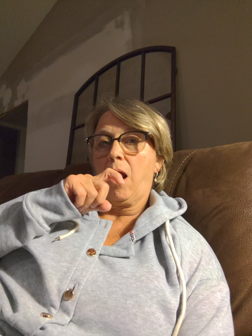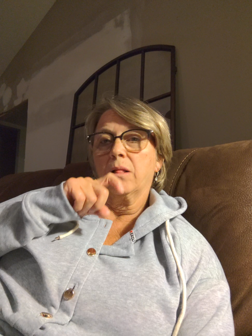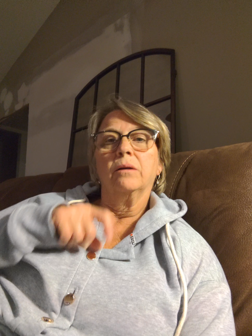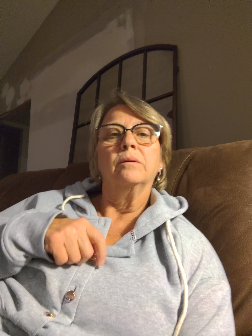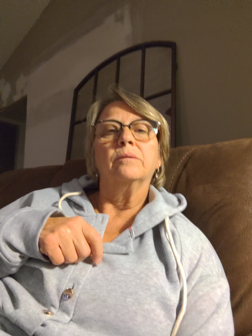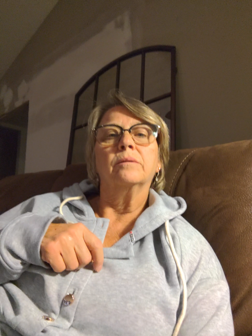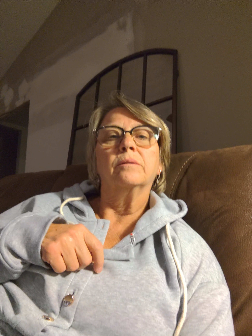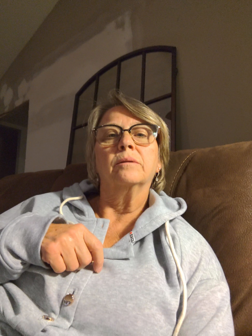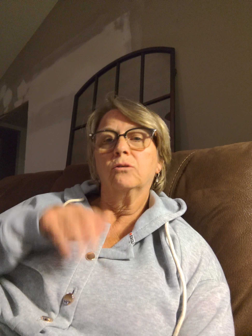doll